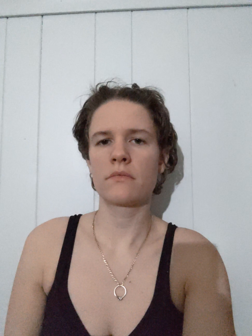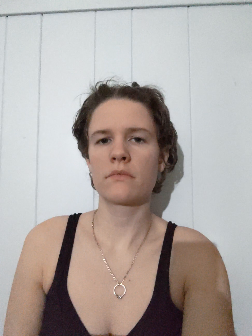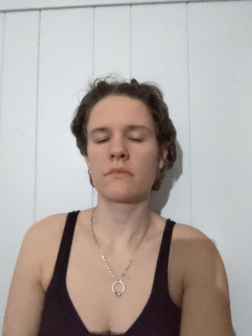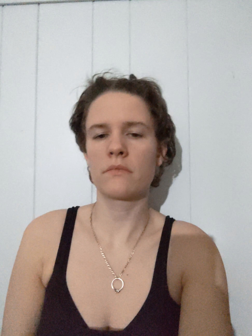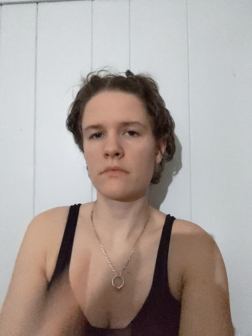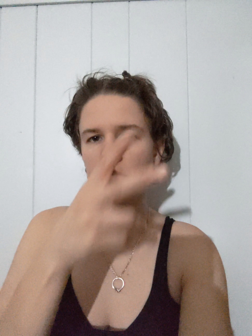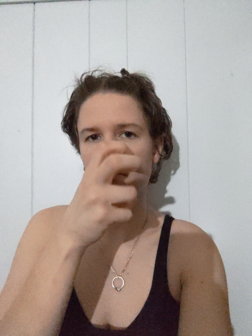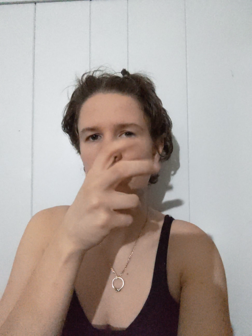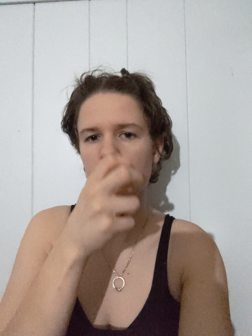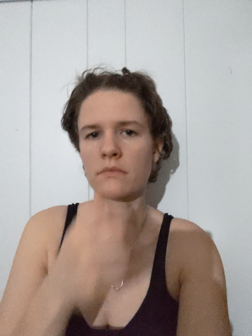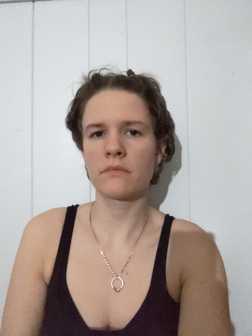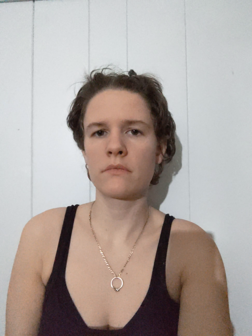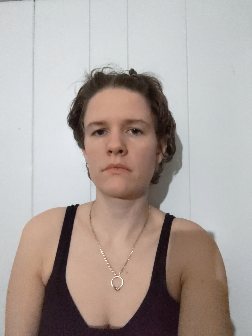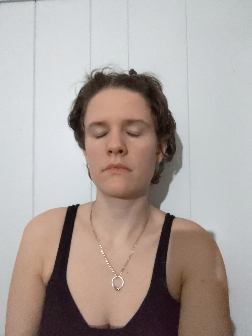bug